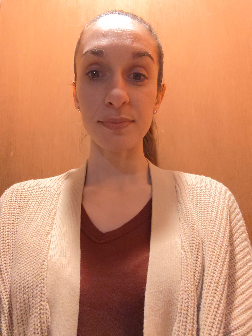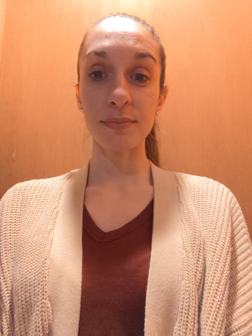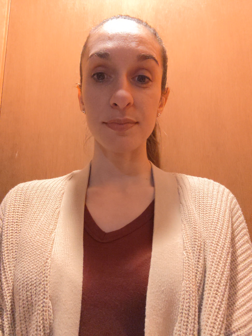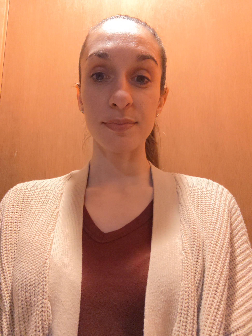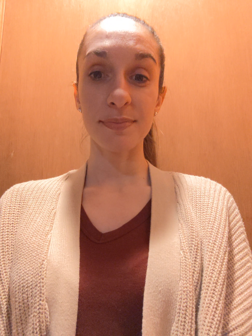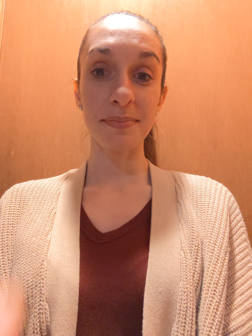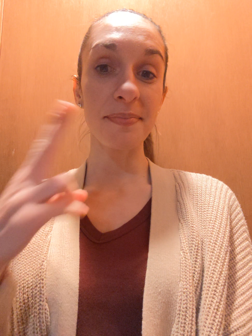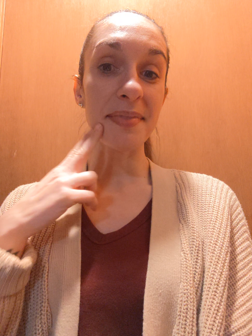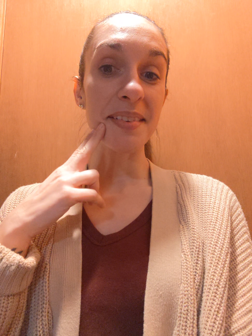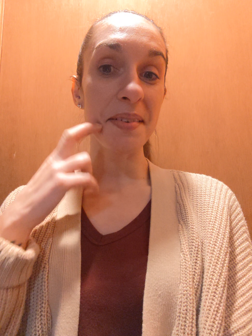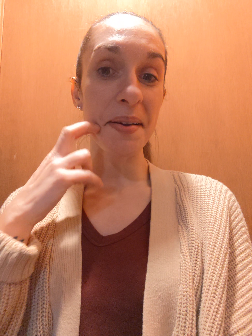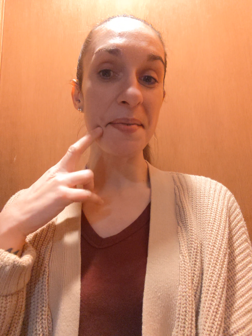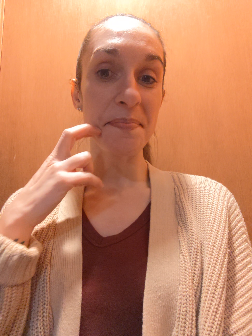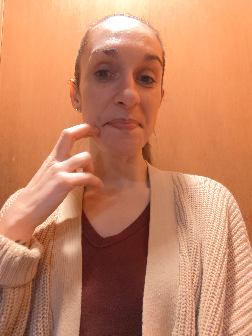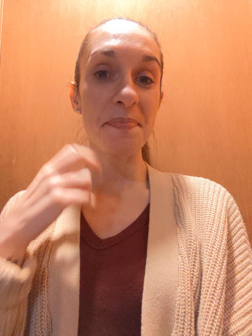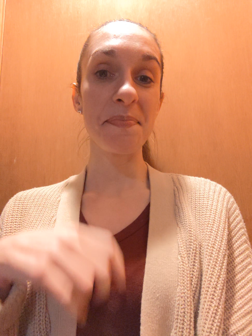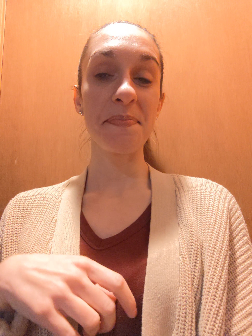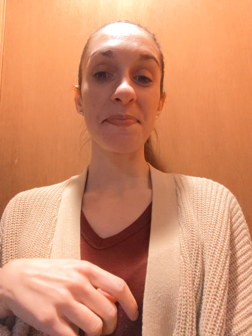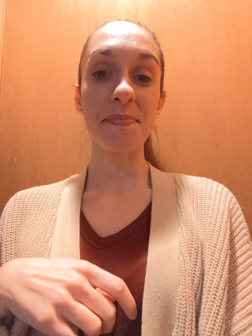gum